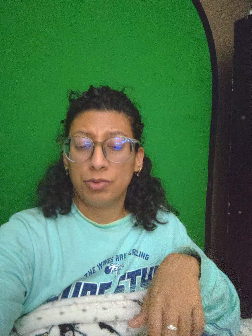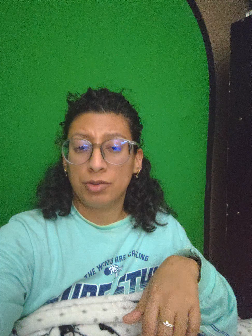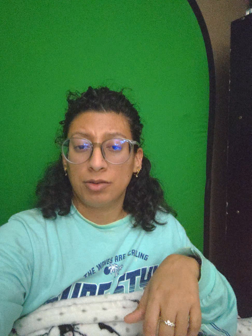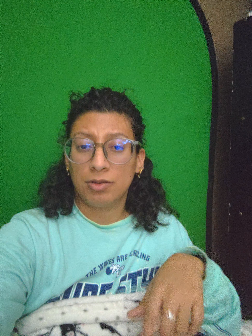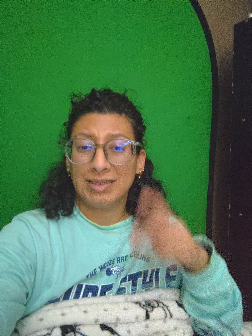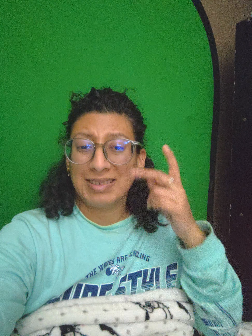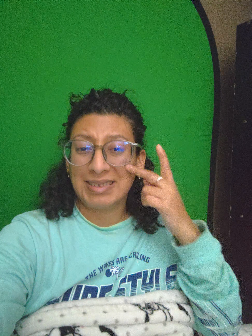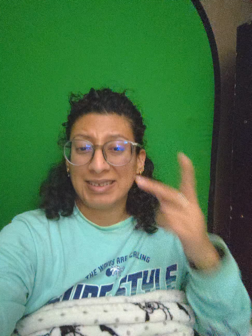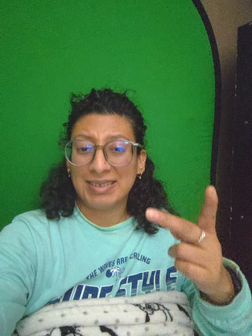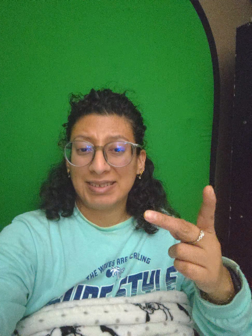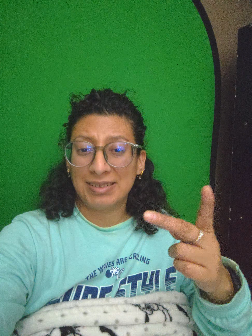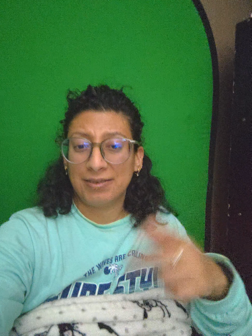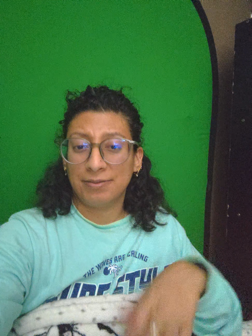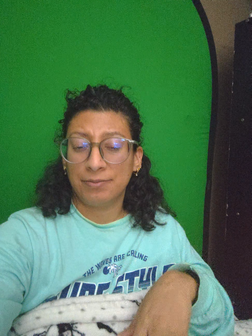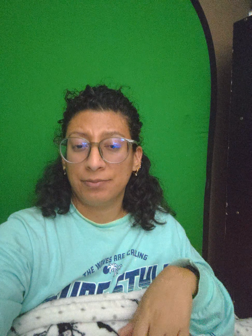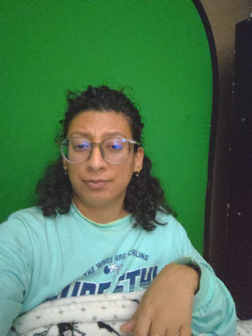see